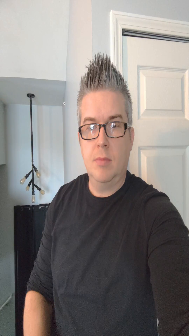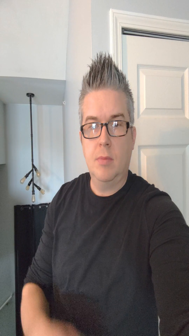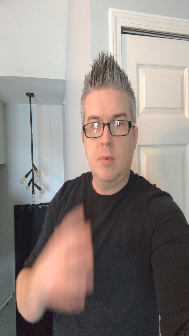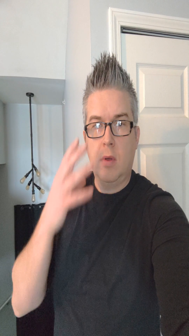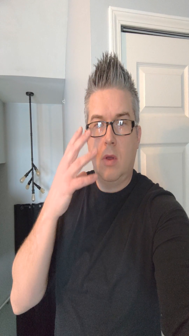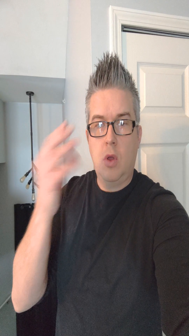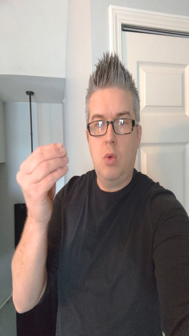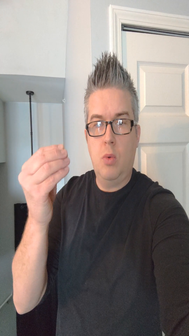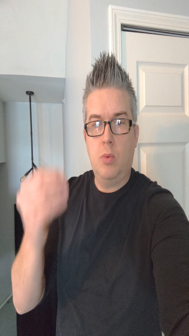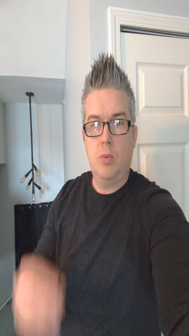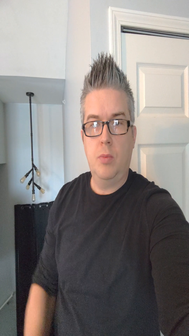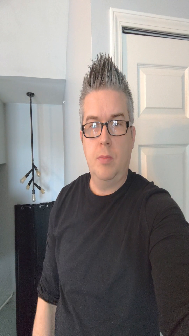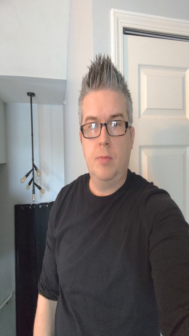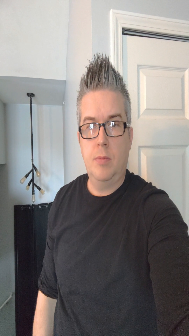go